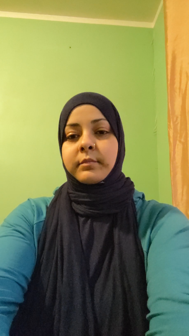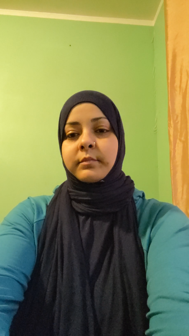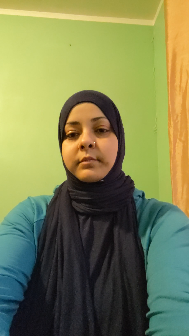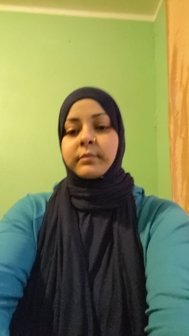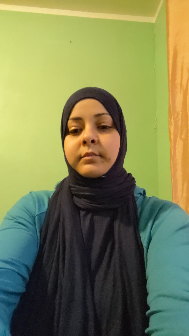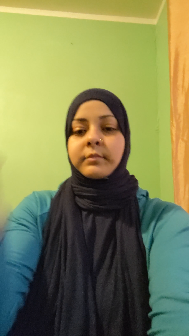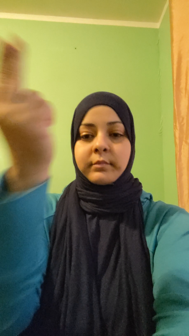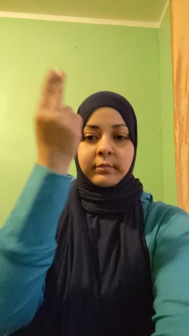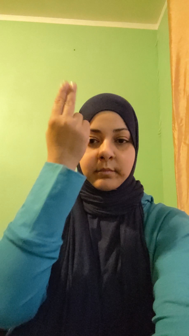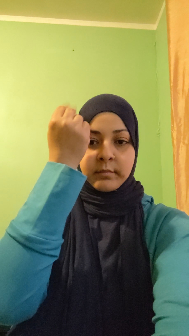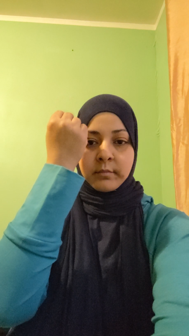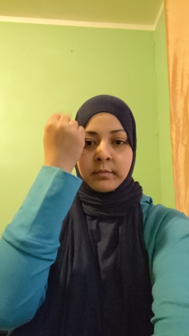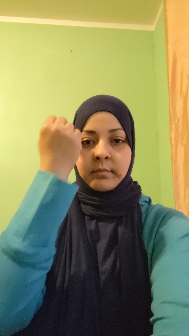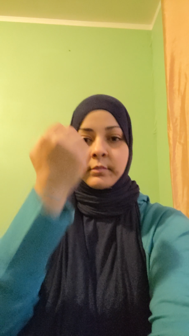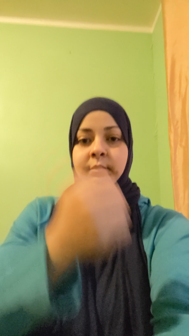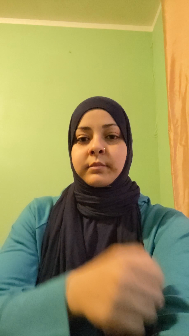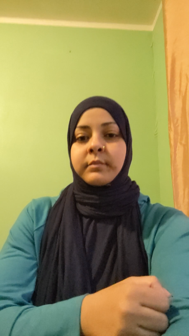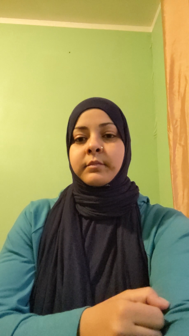bunny